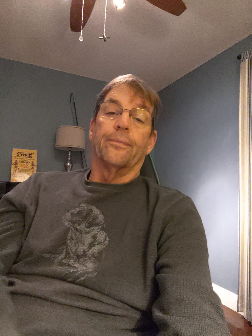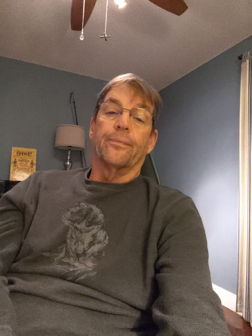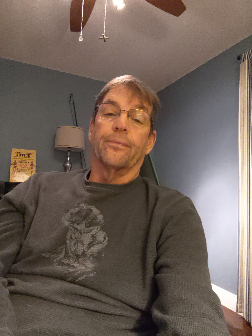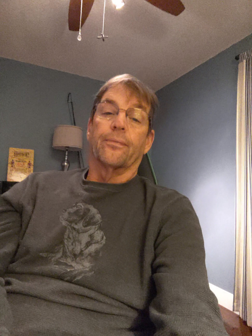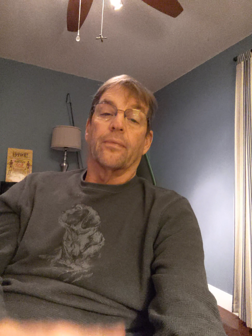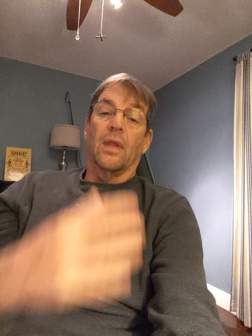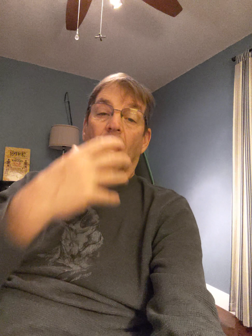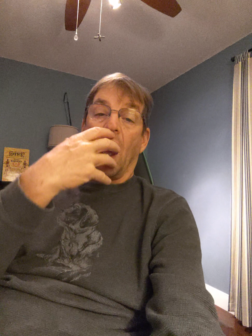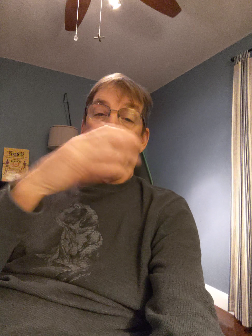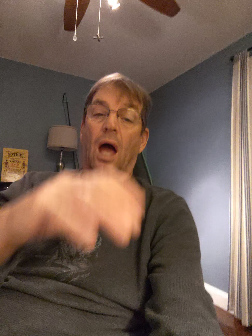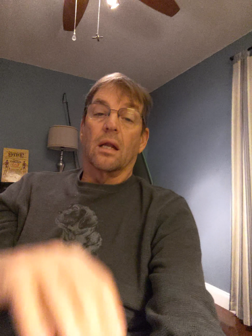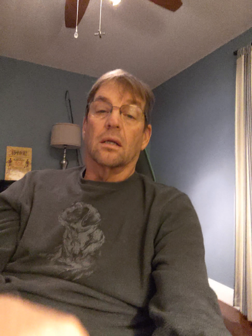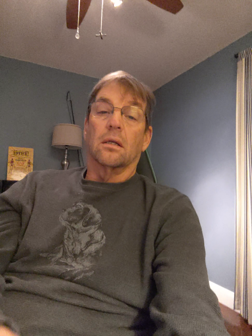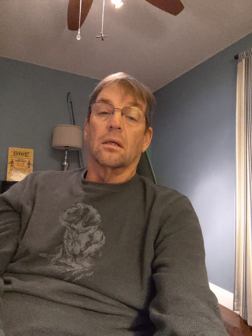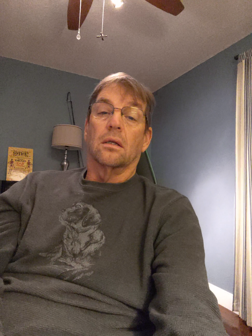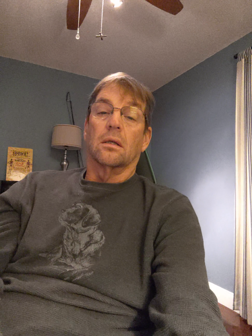hot